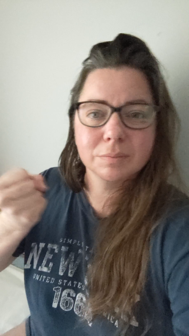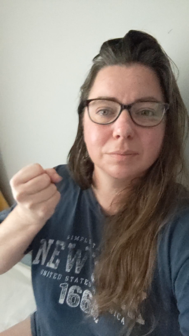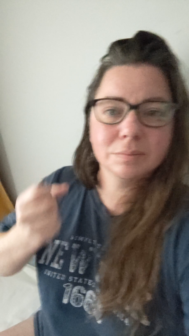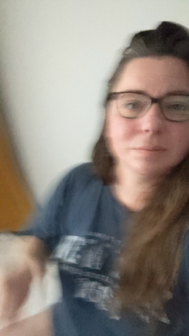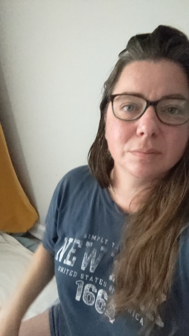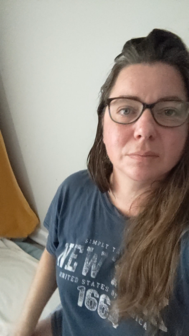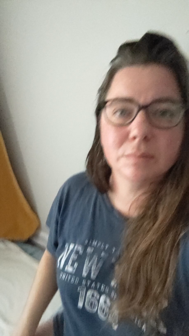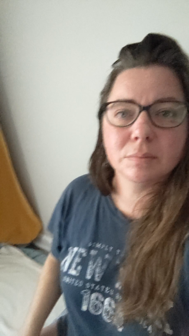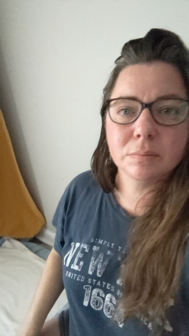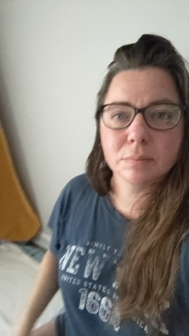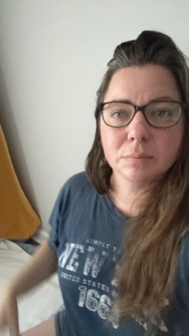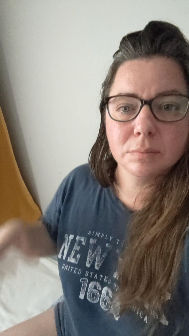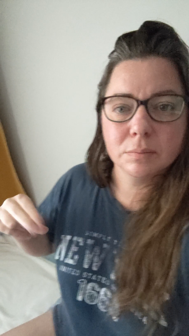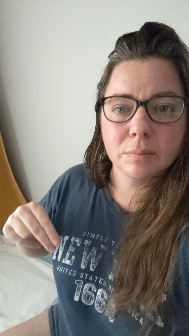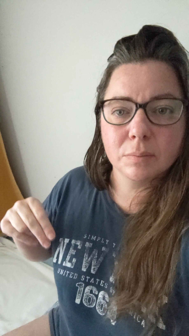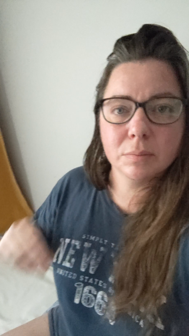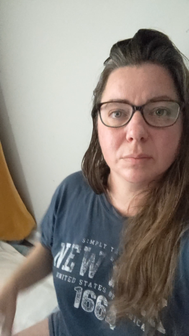diaper